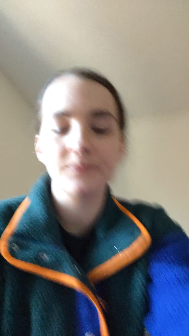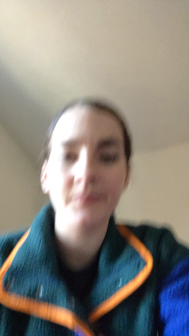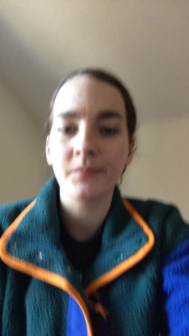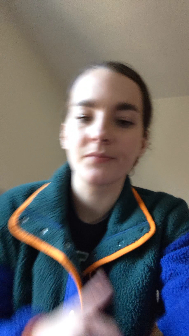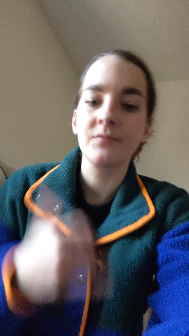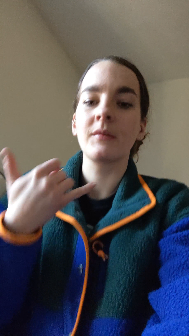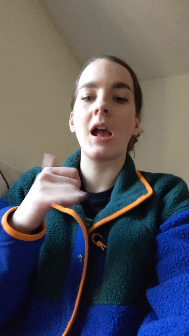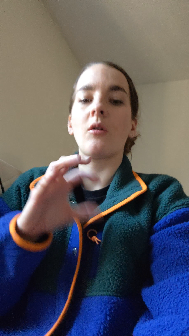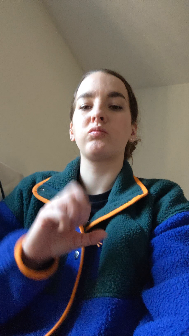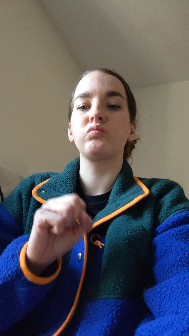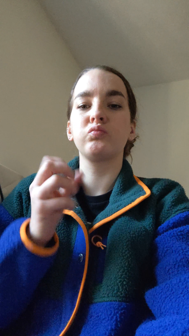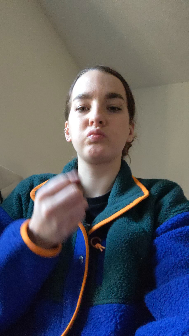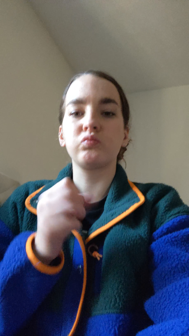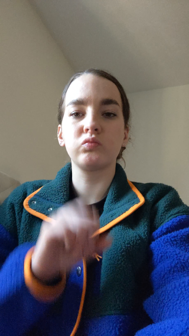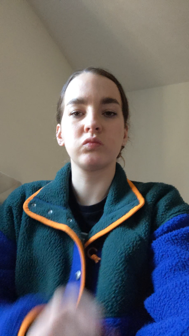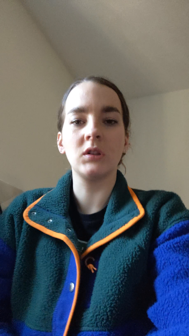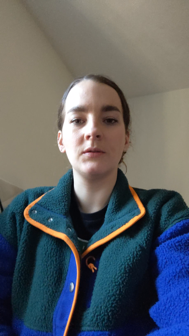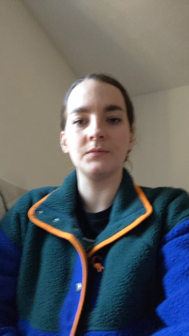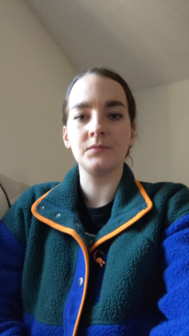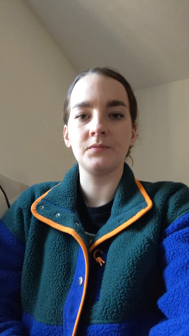play dough